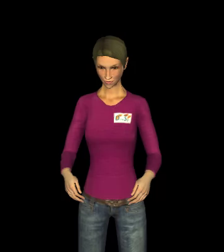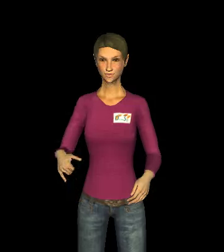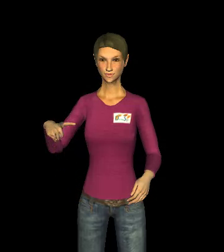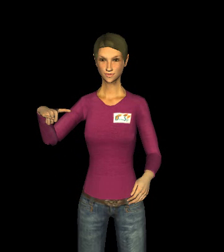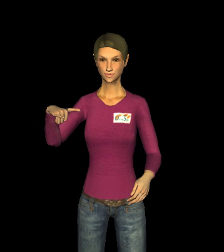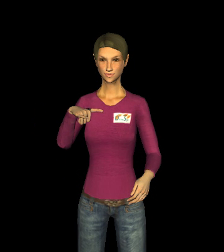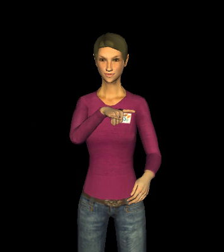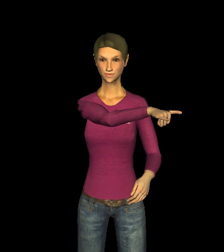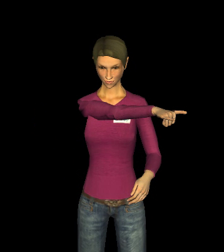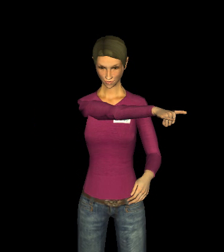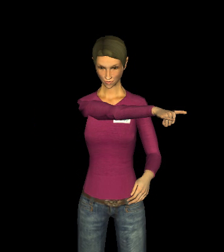طائرة